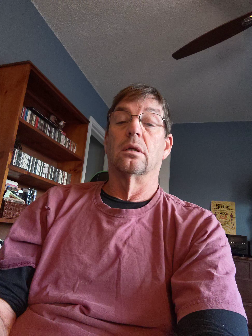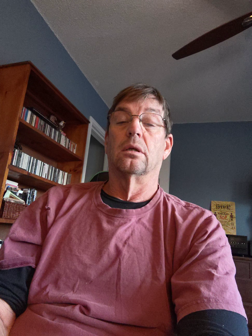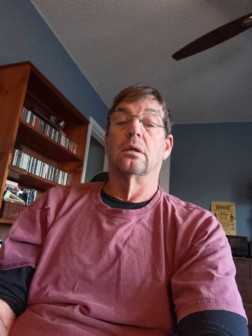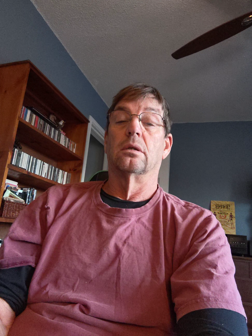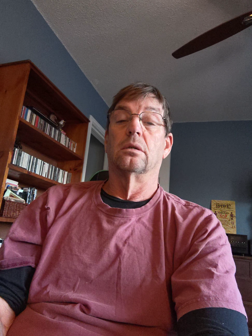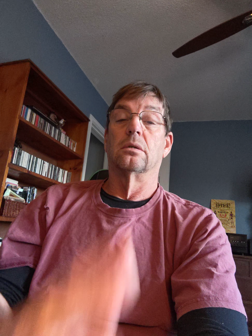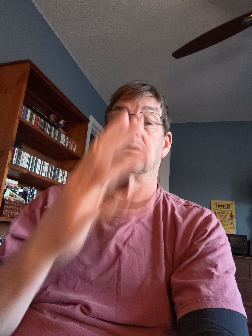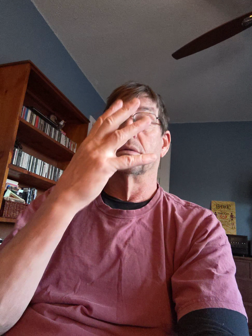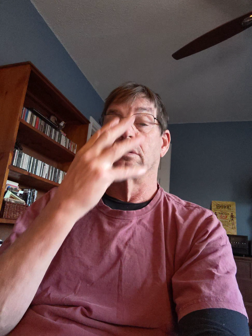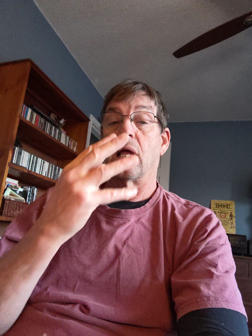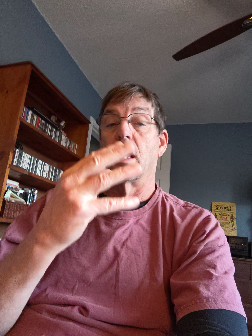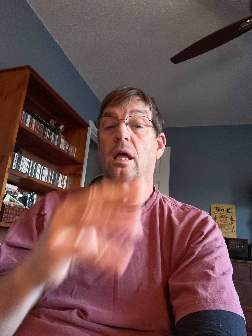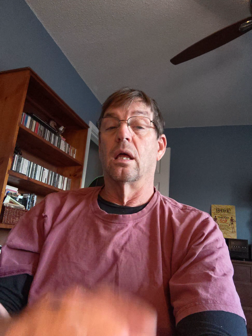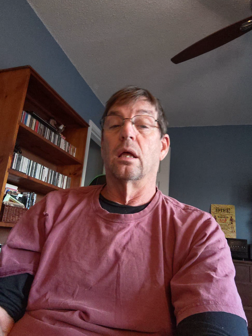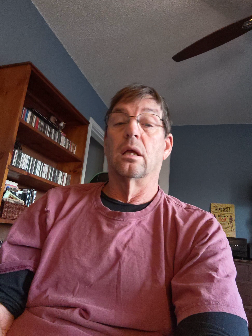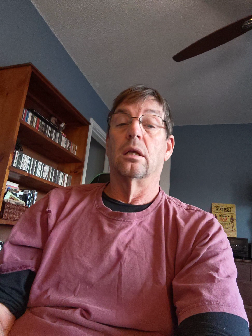sad